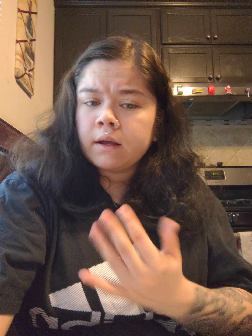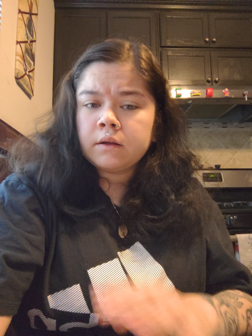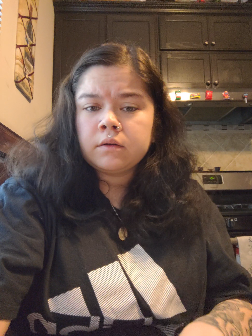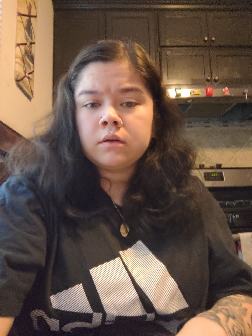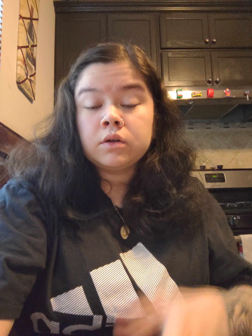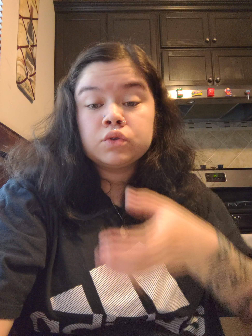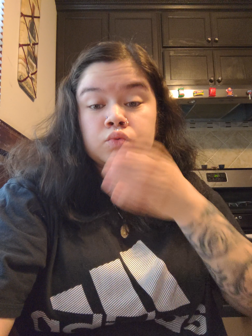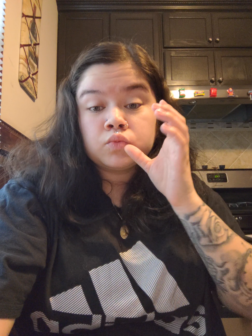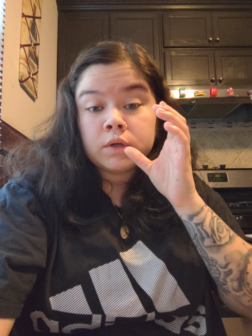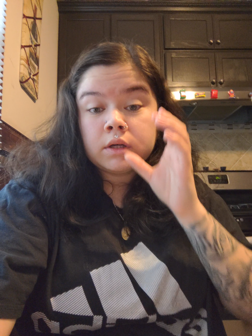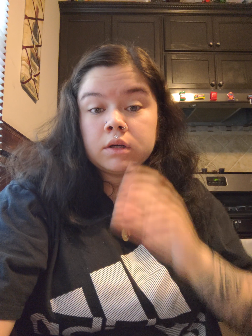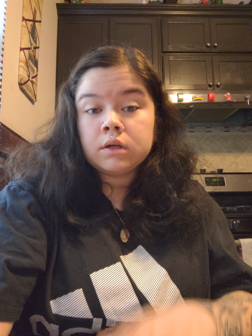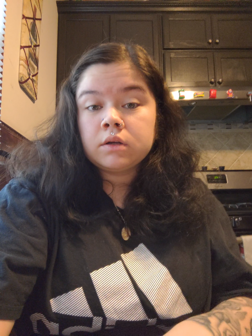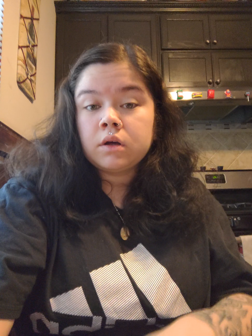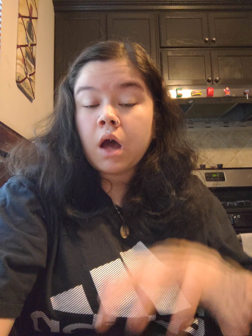drink